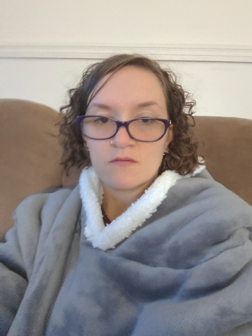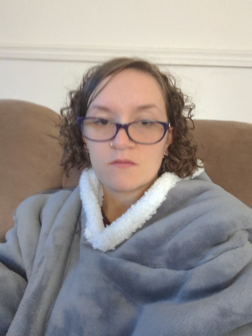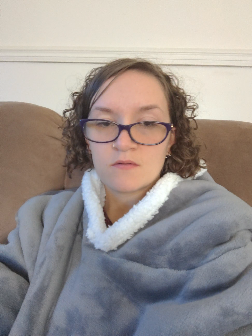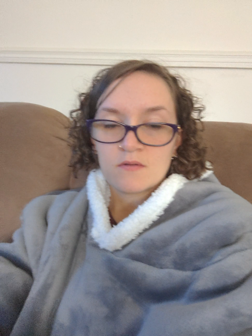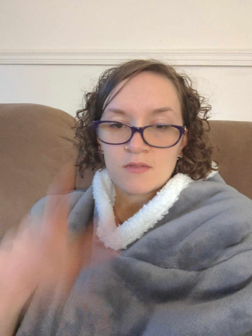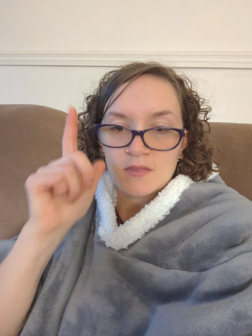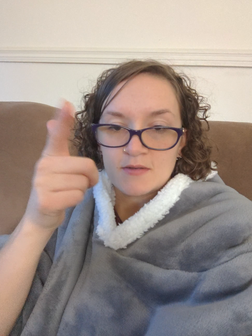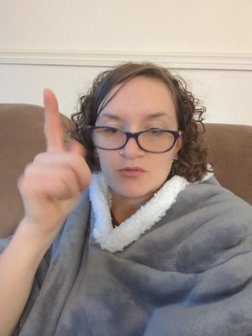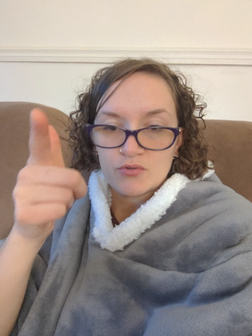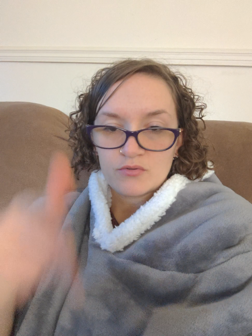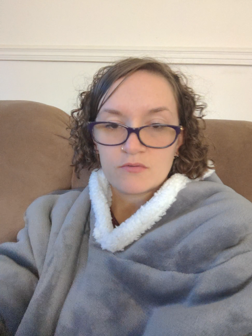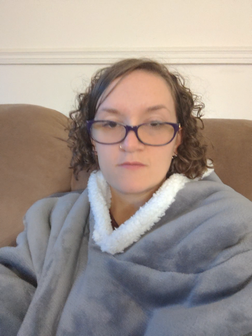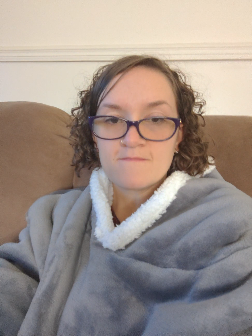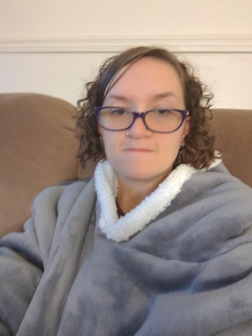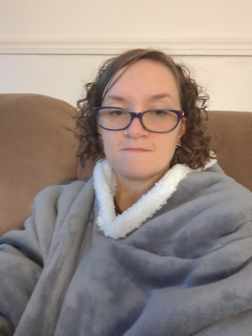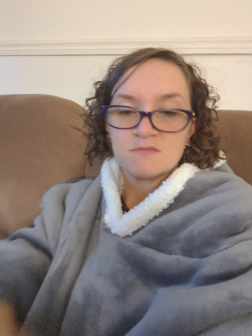later